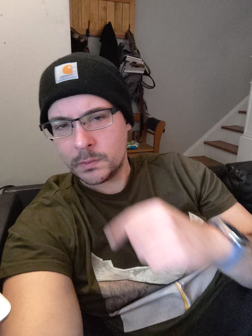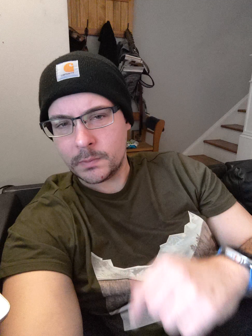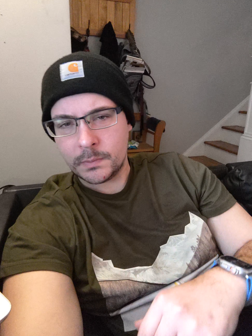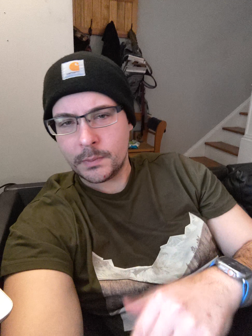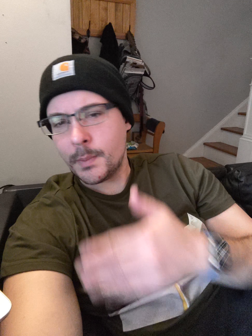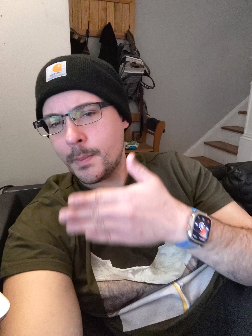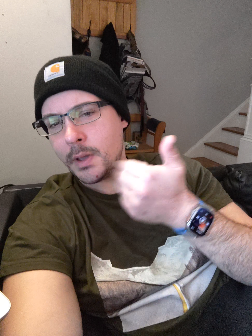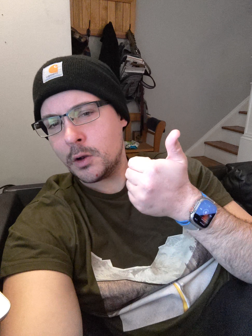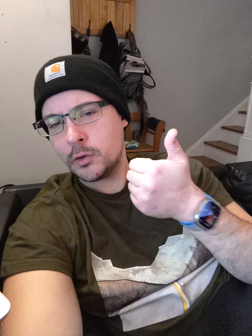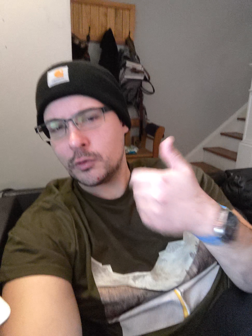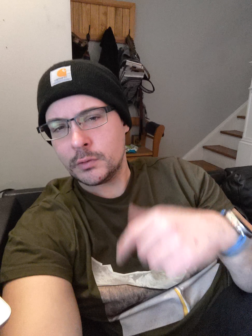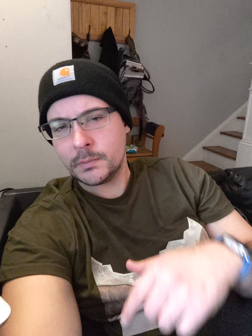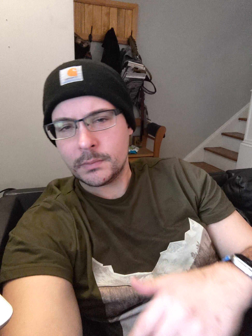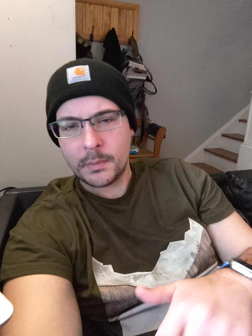better